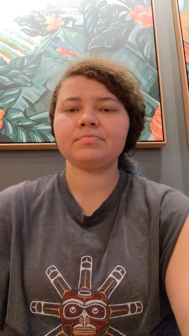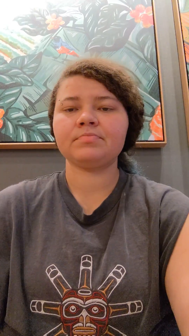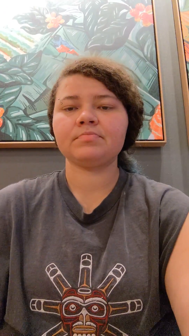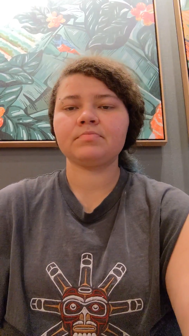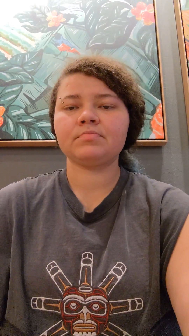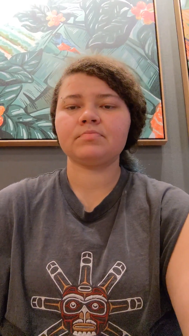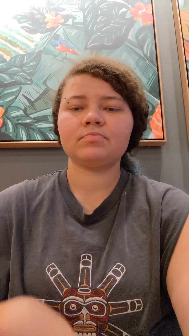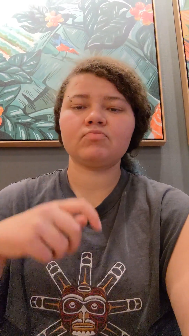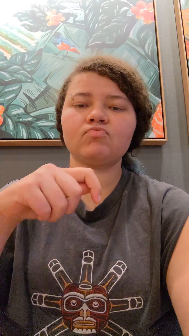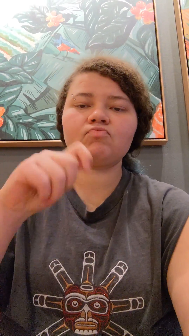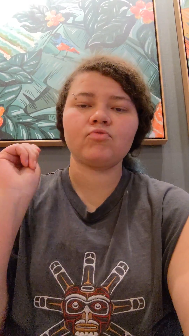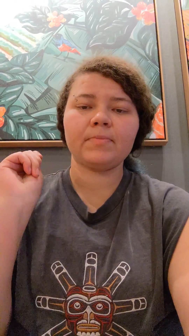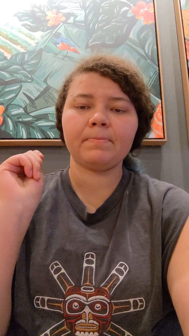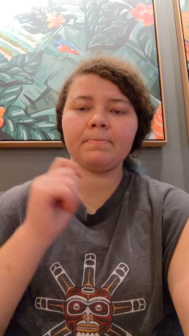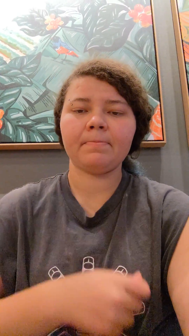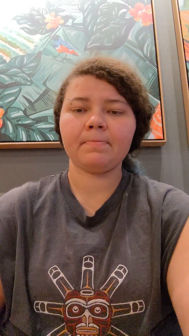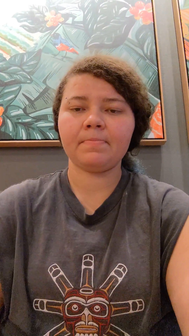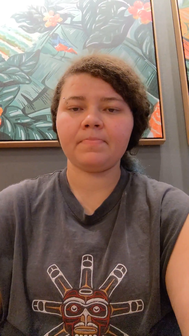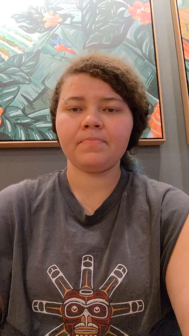rip